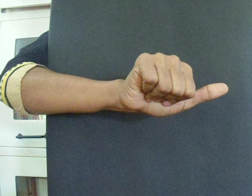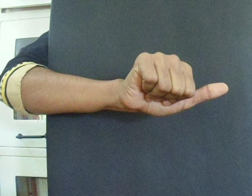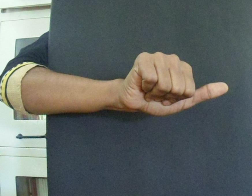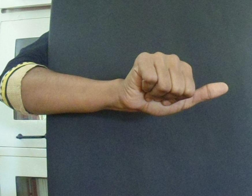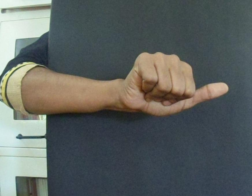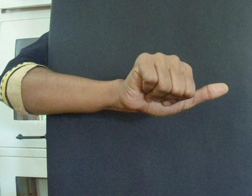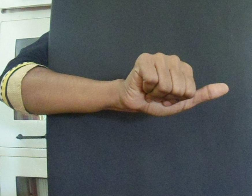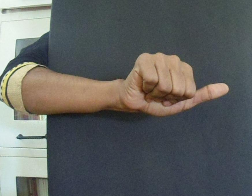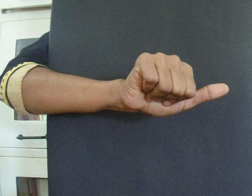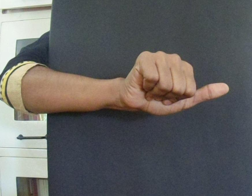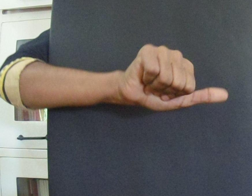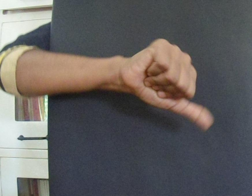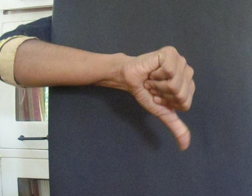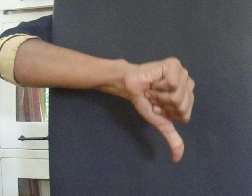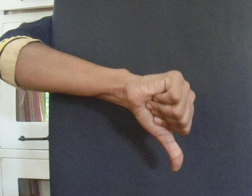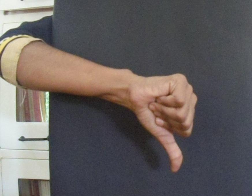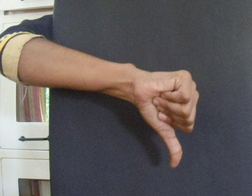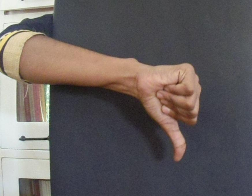lose